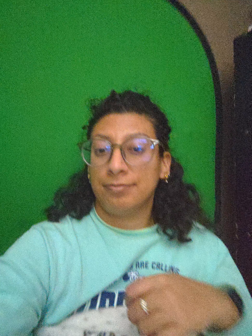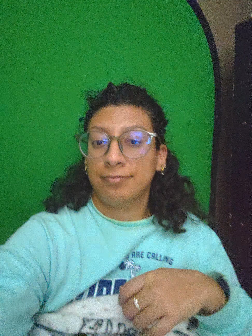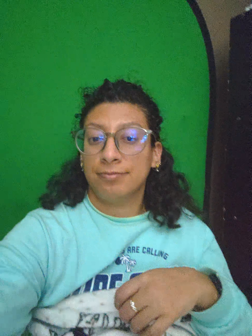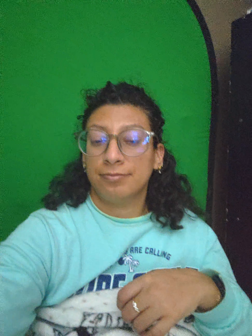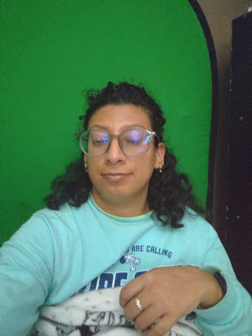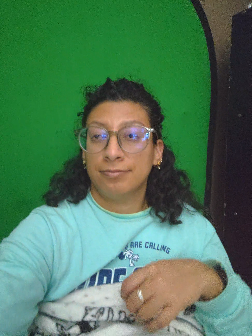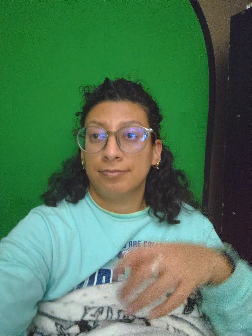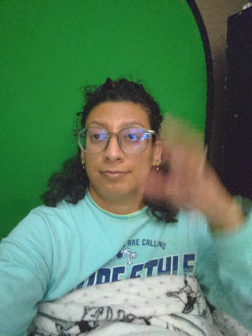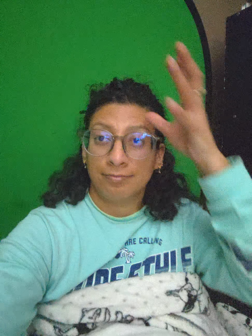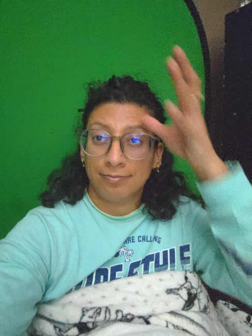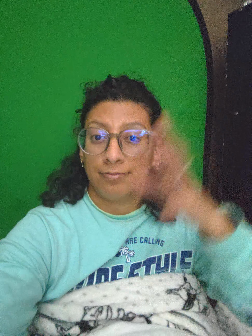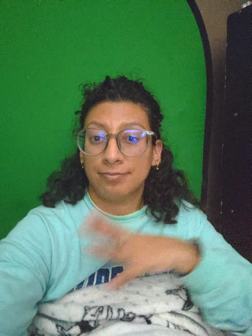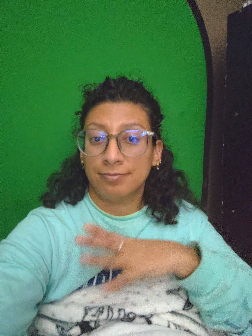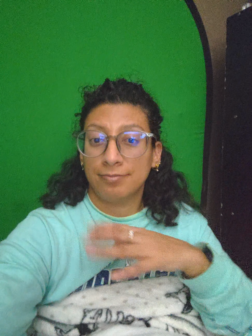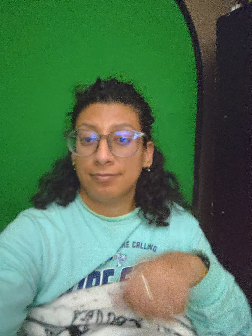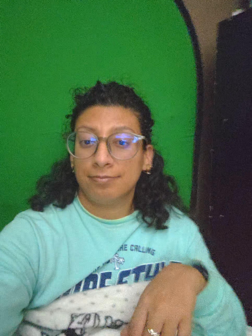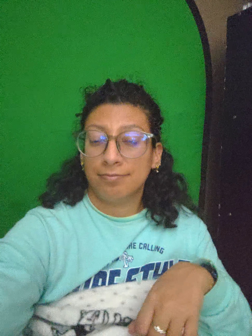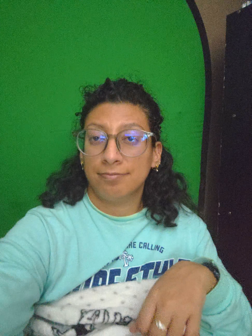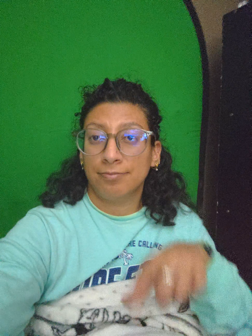man